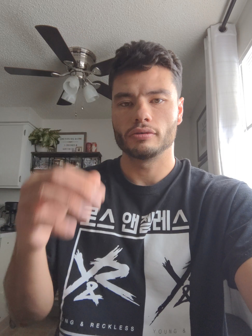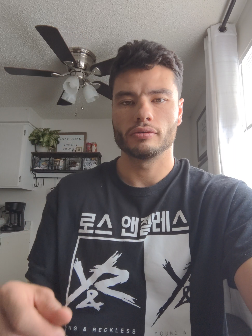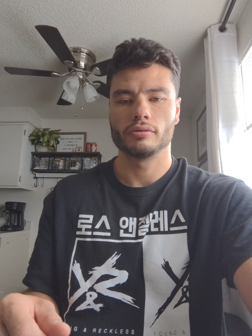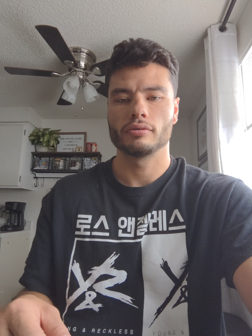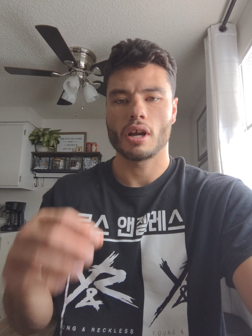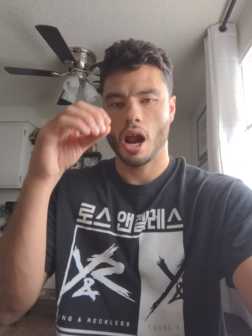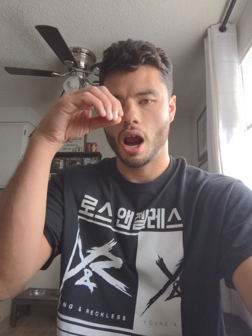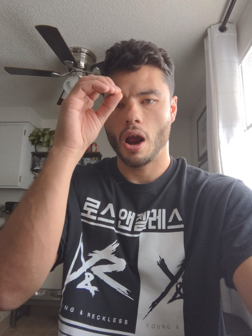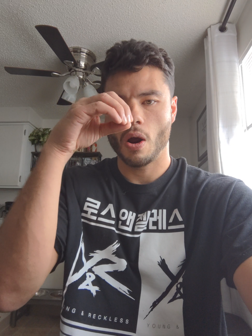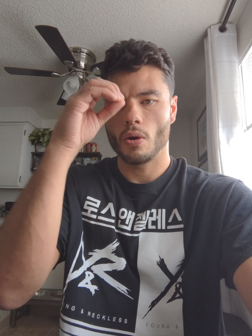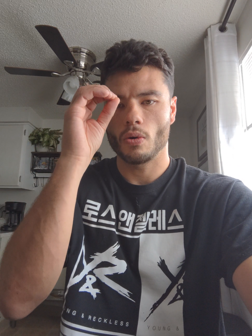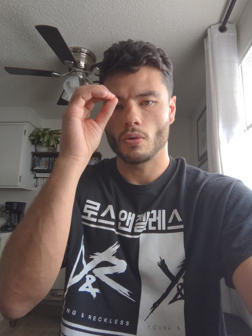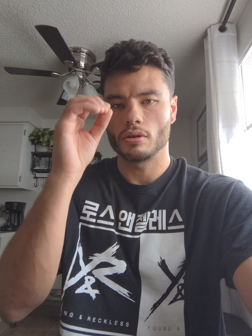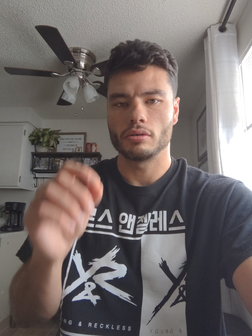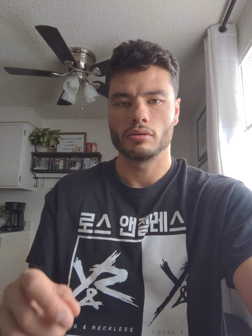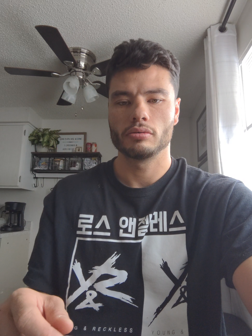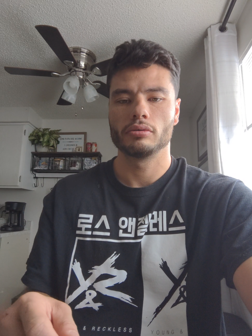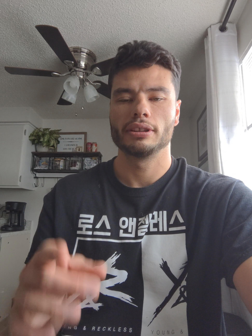owl